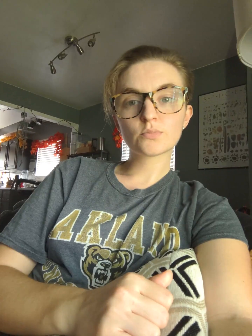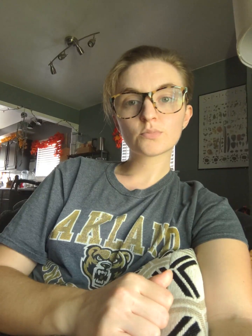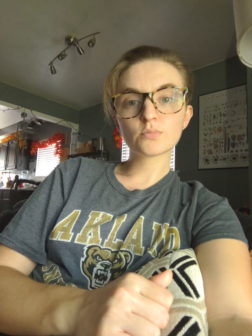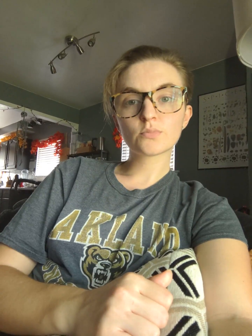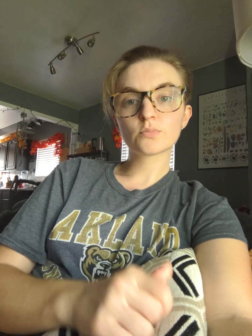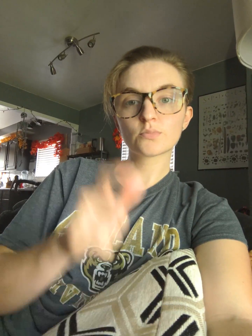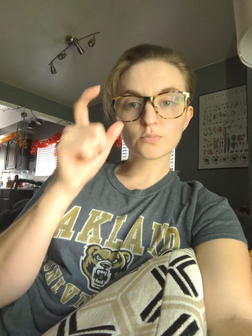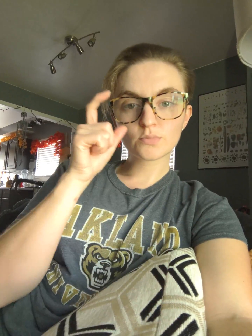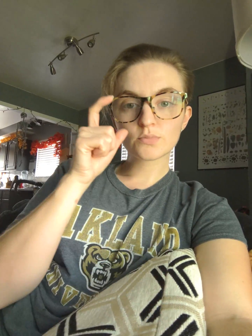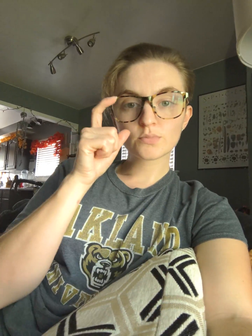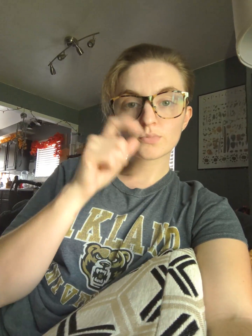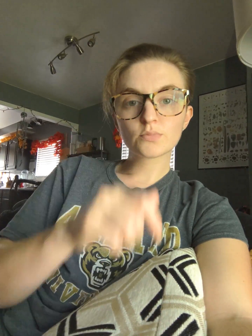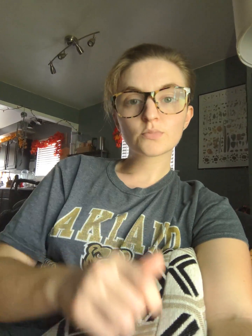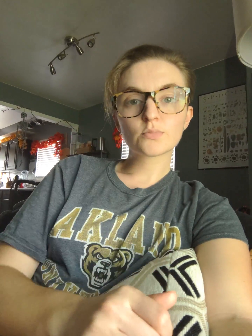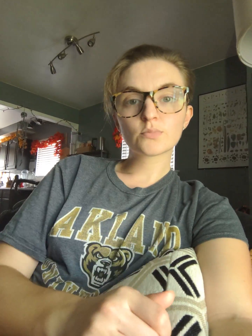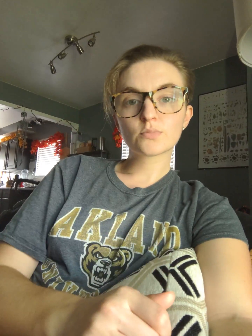glasses